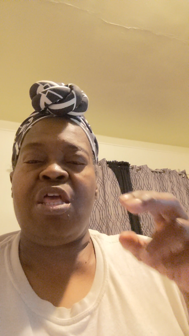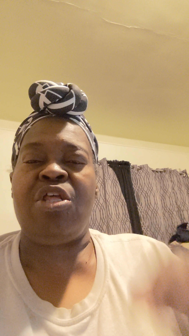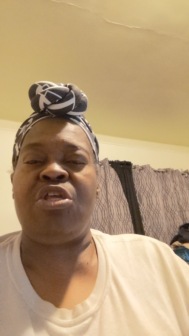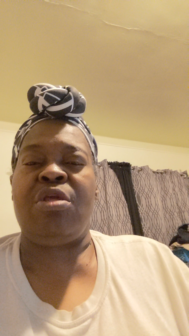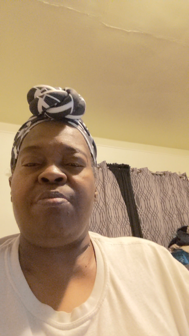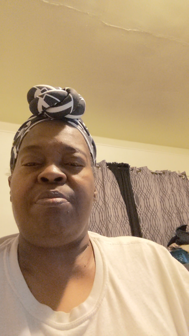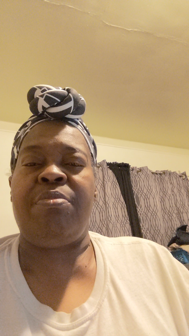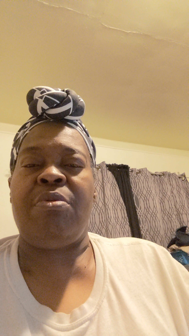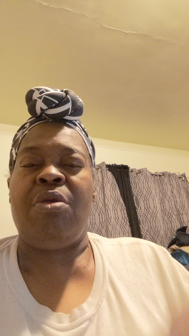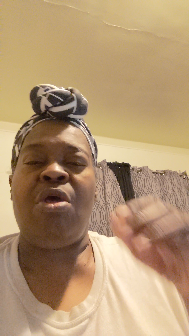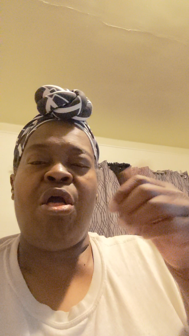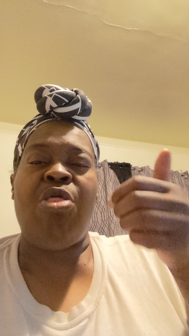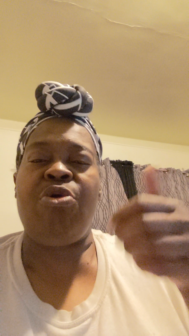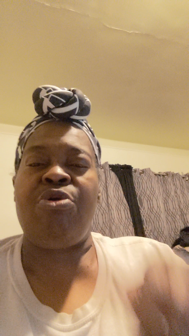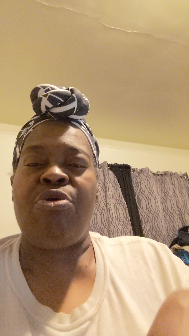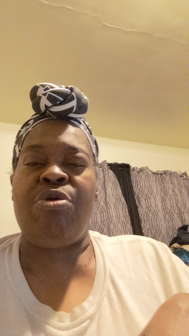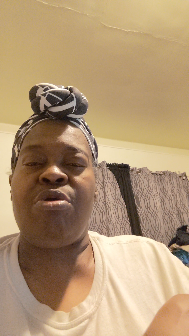other